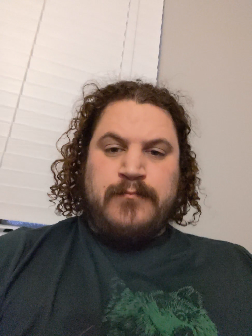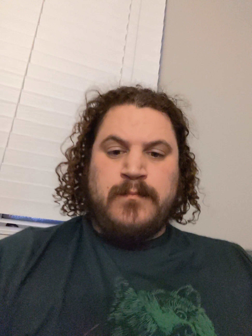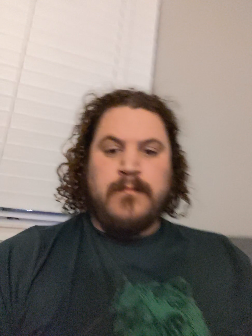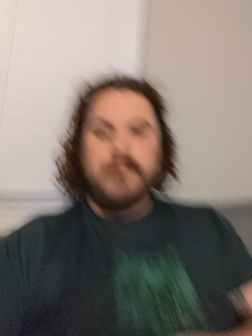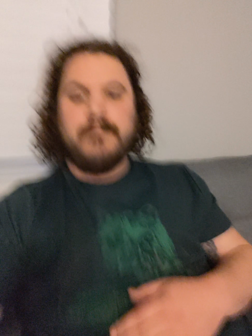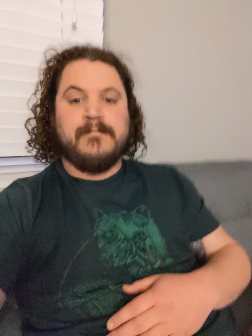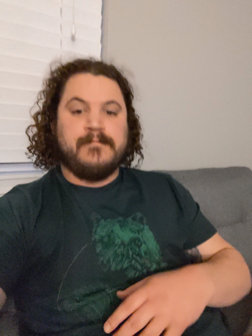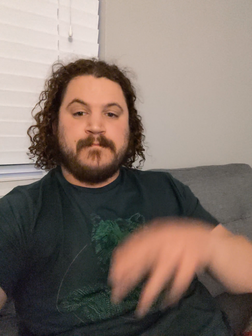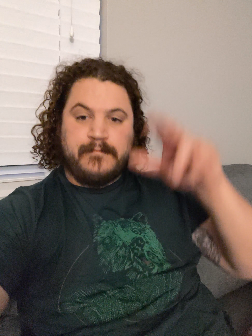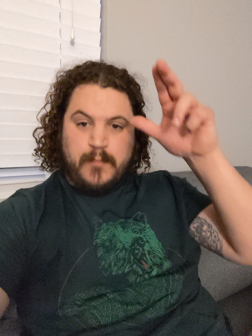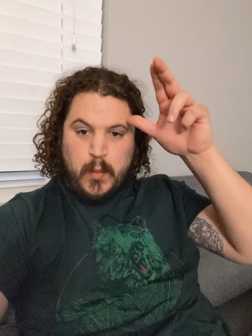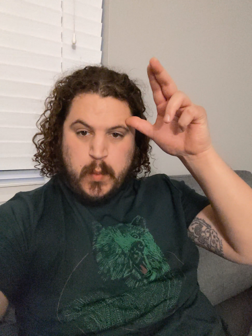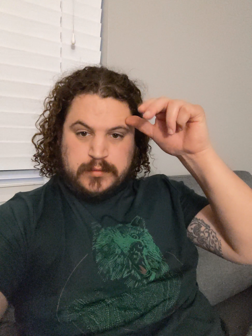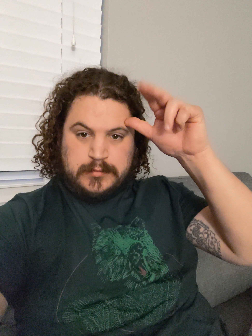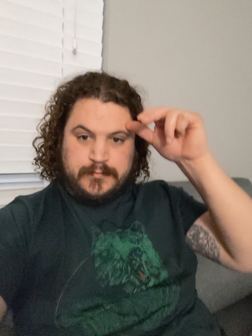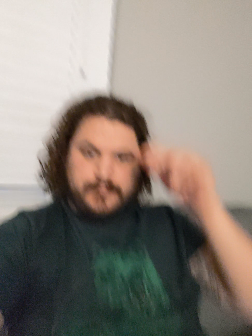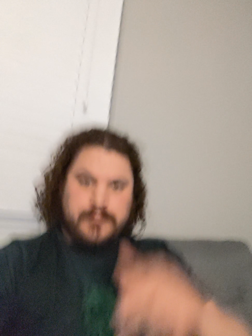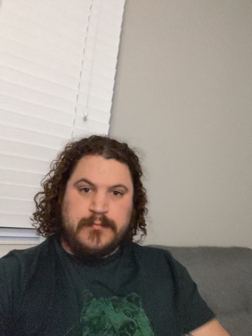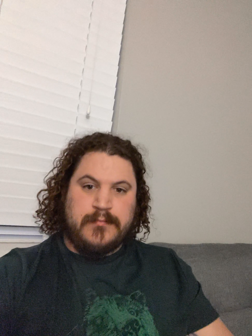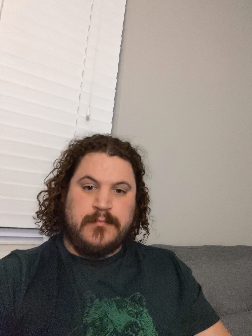horse